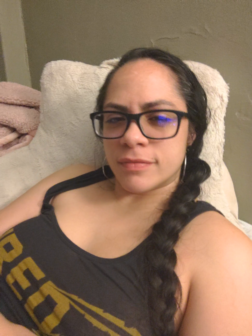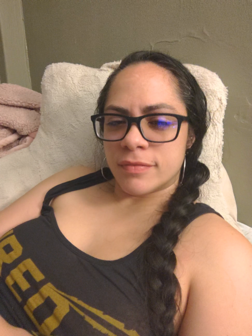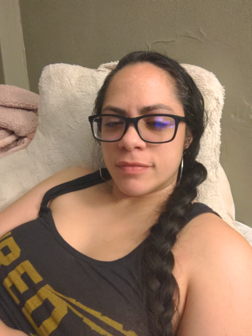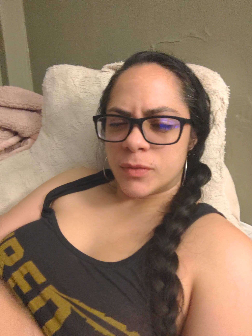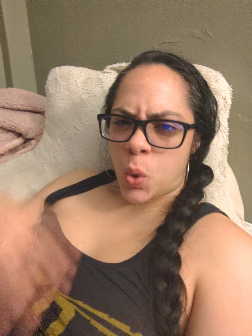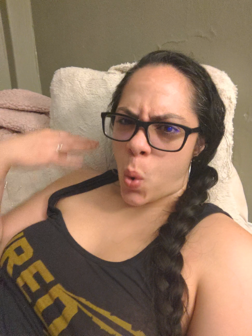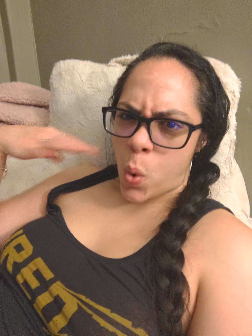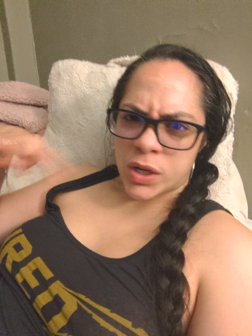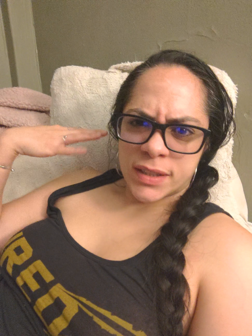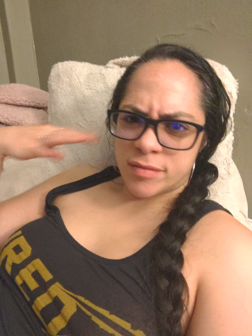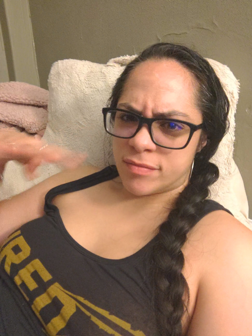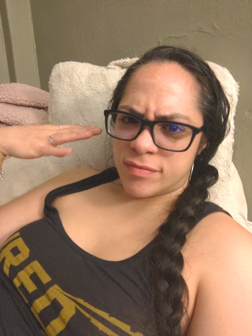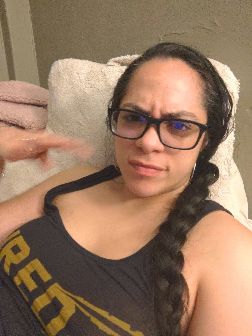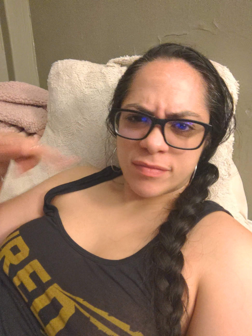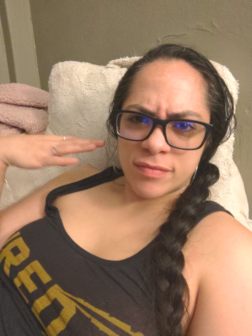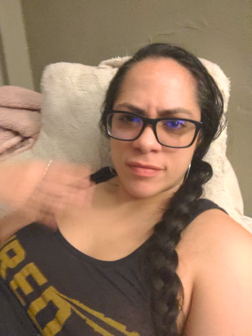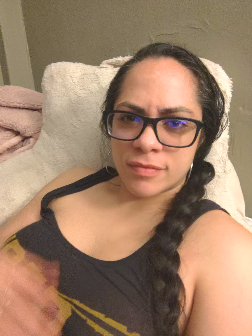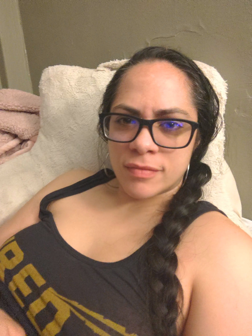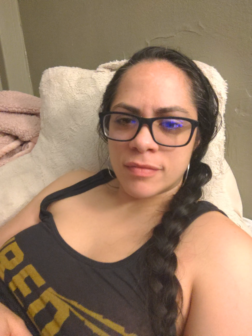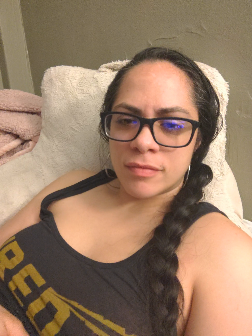noisy